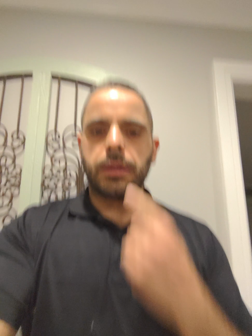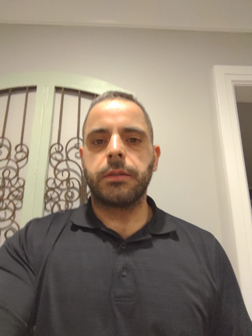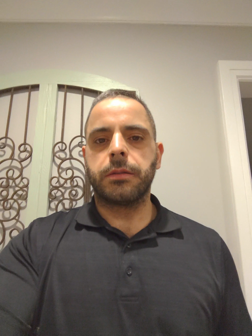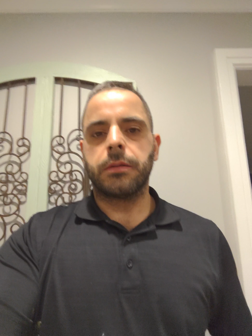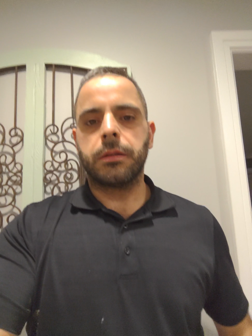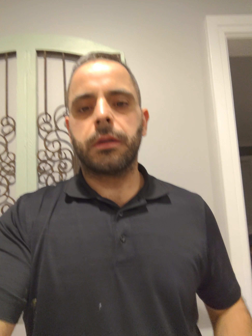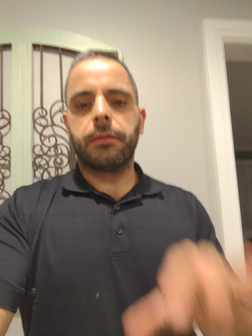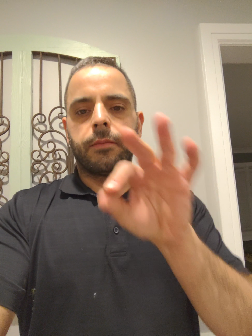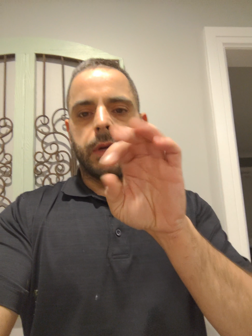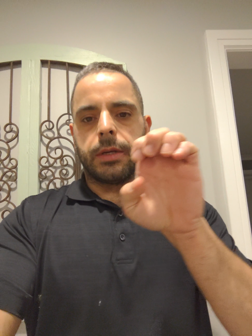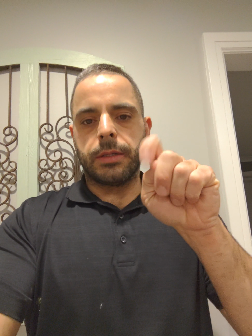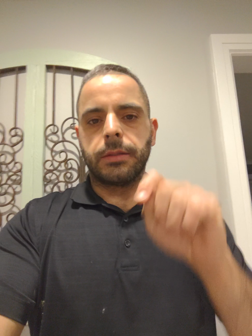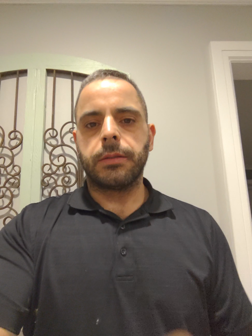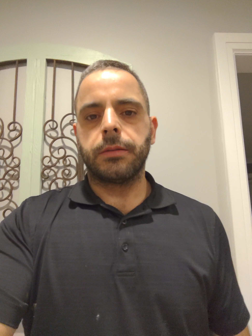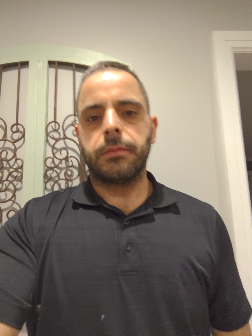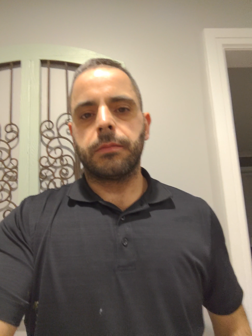feet